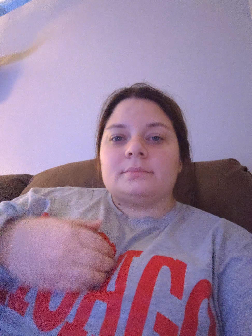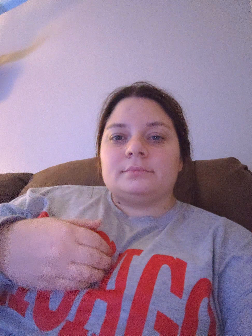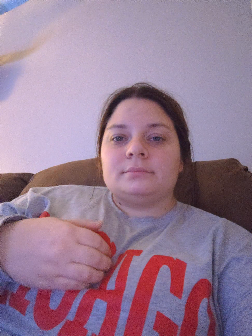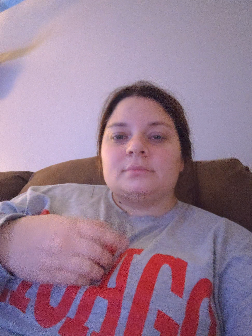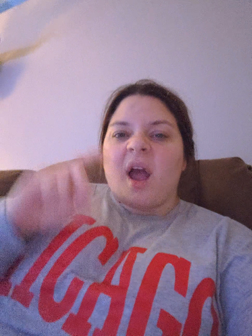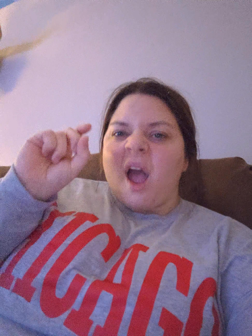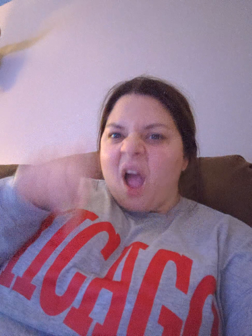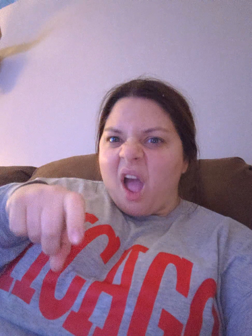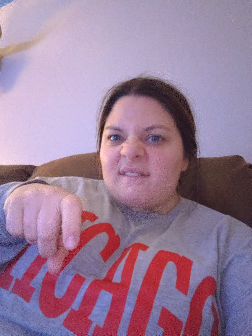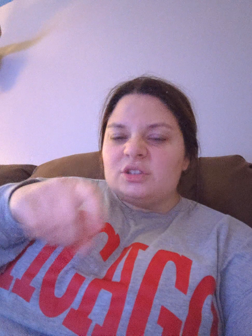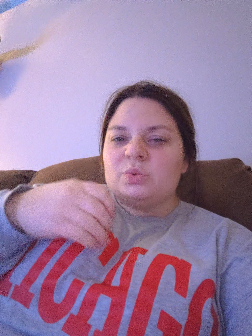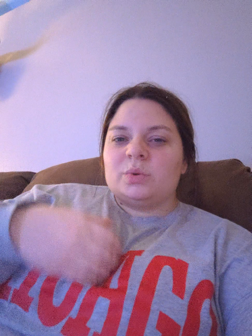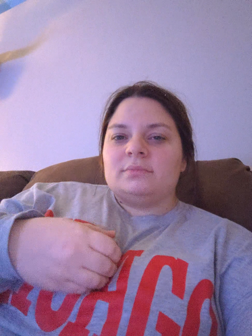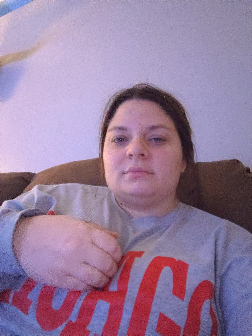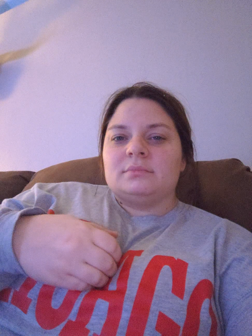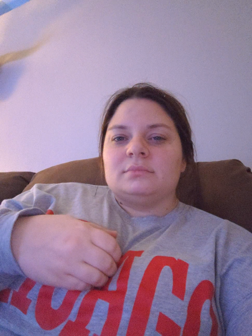have to